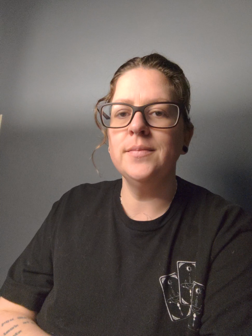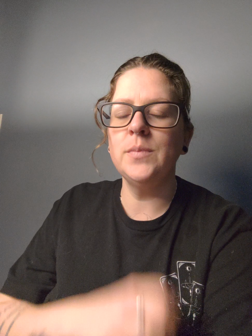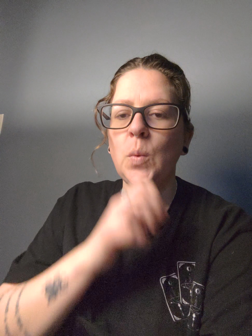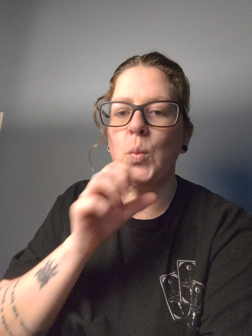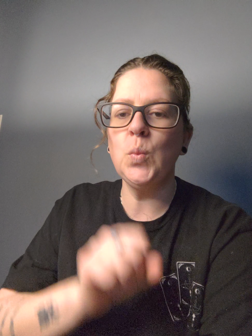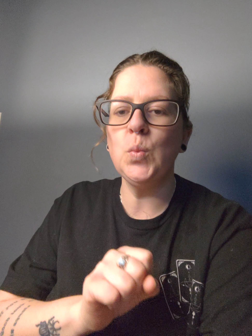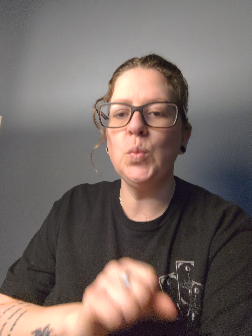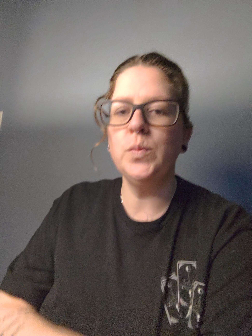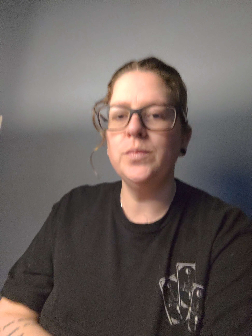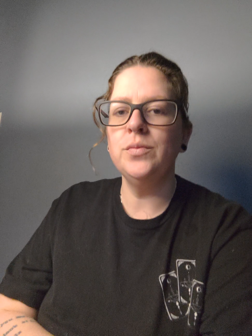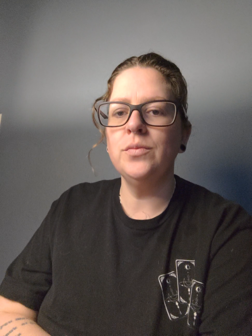old